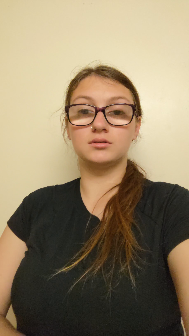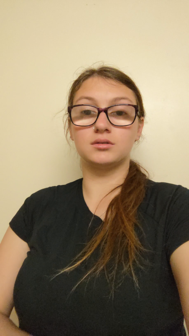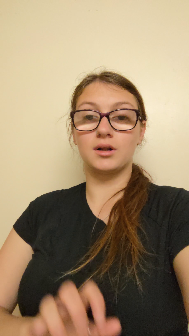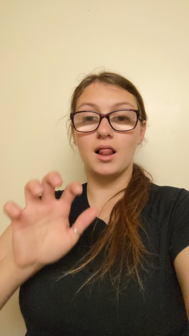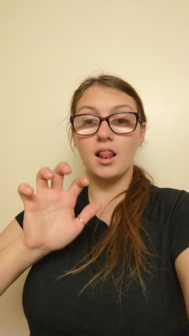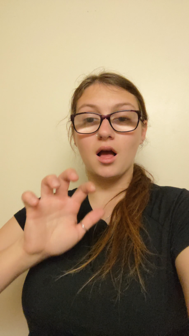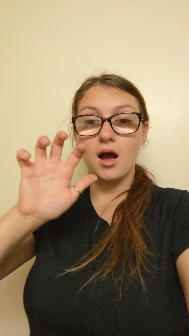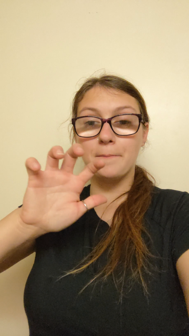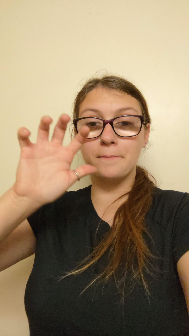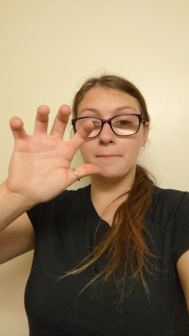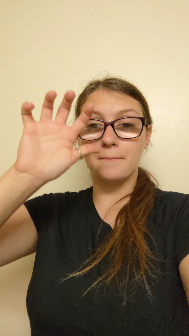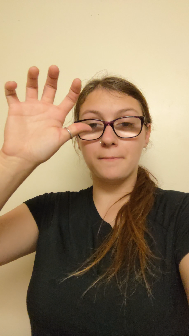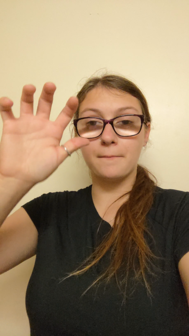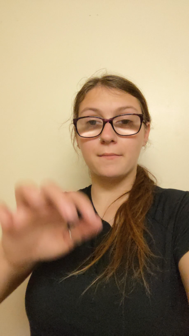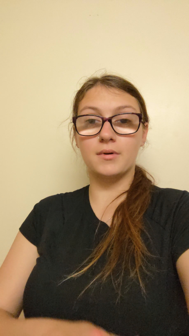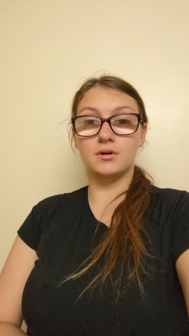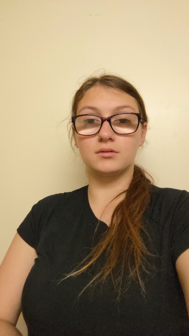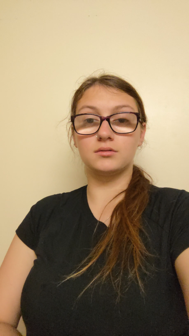climb